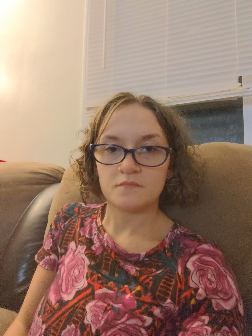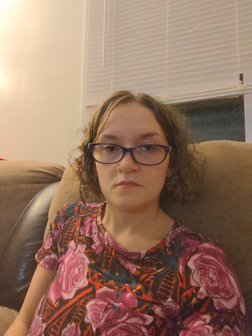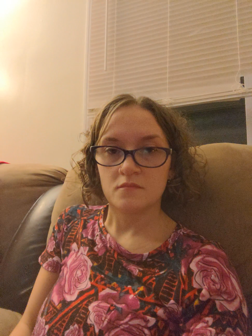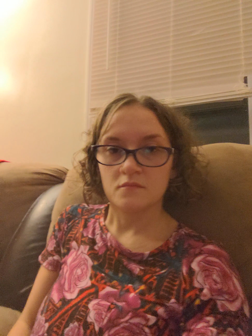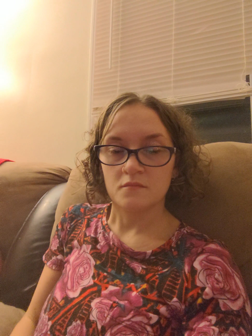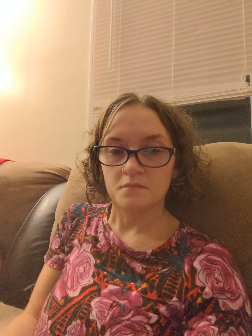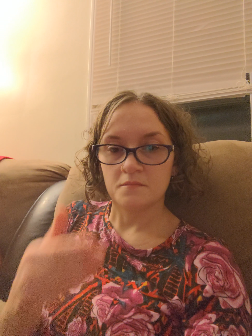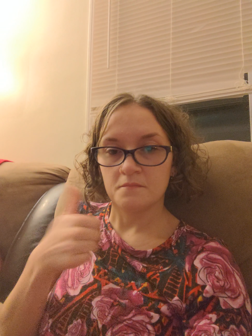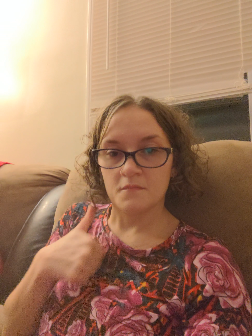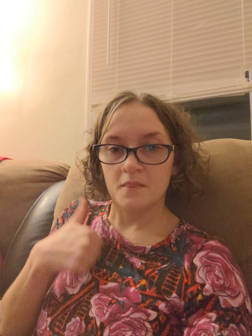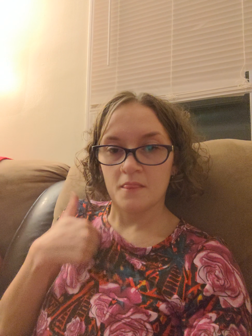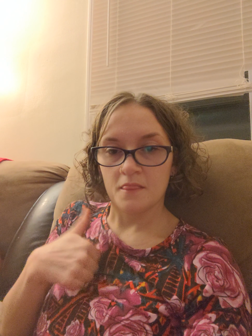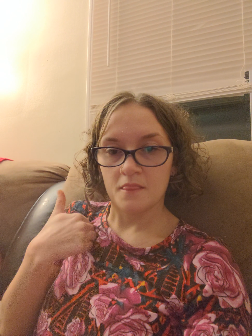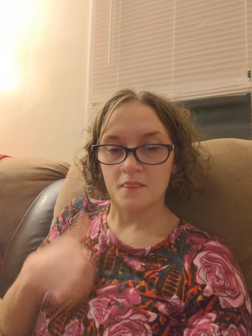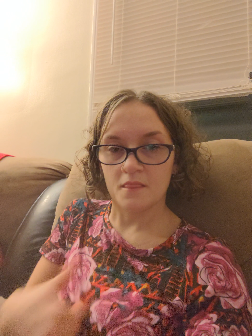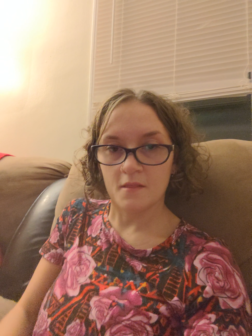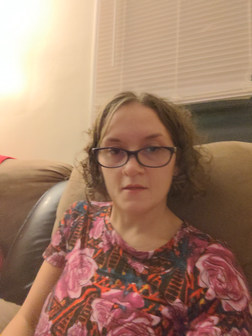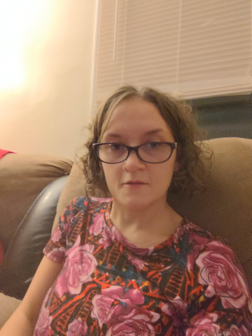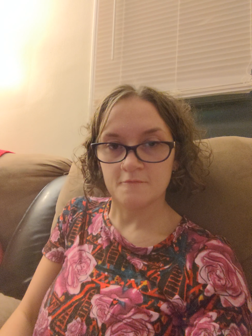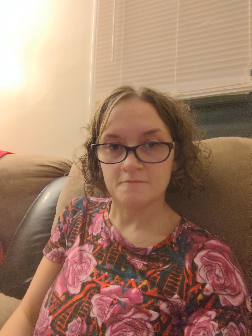bath